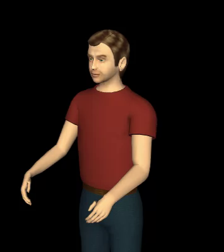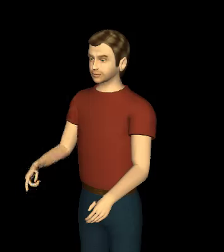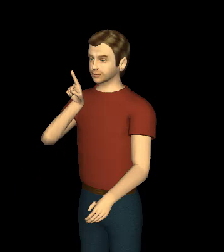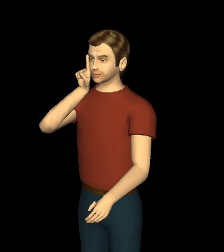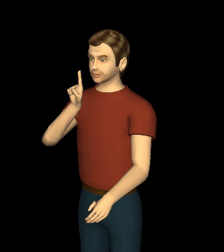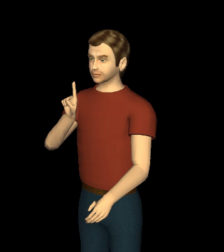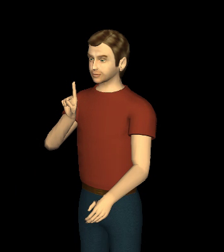امرأة